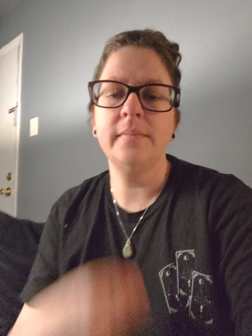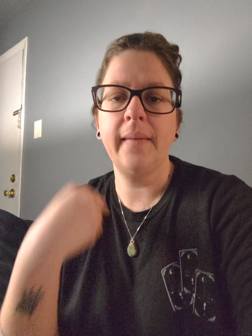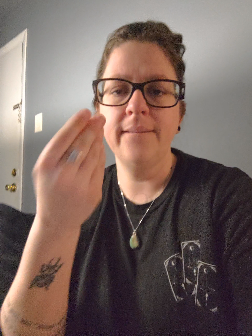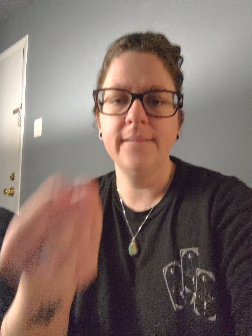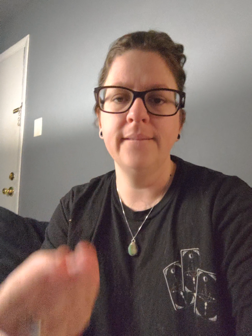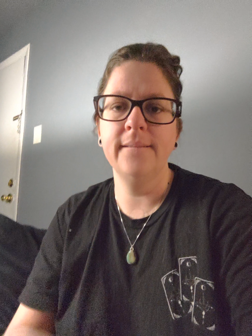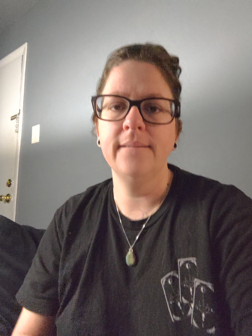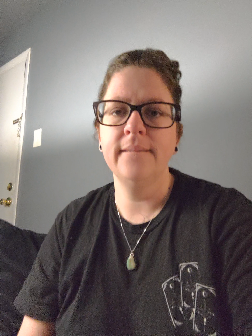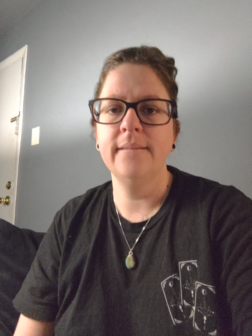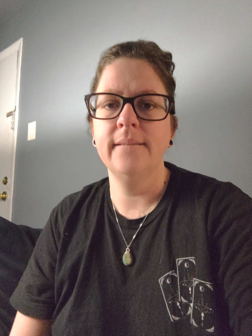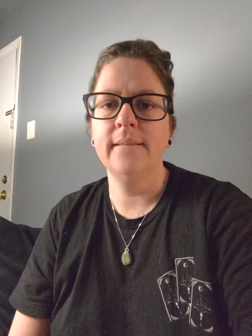give